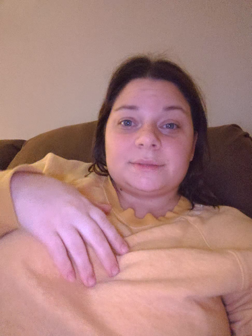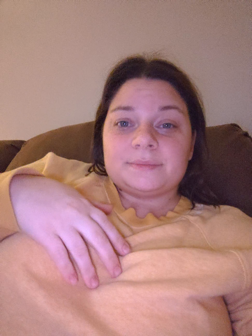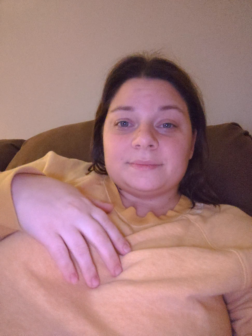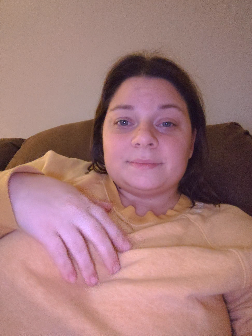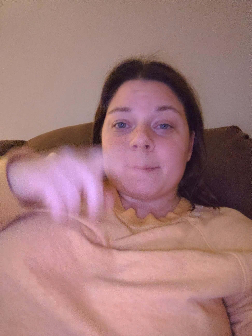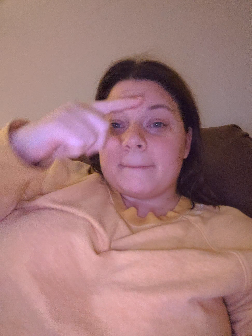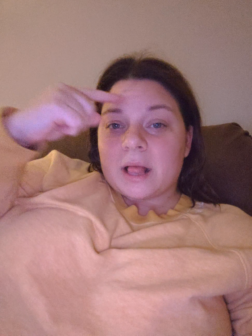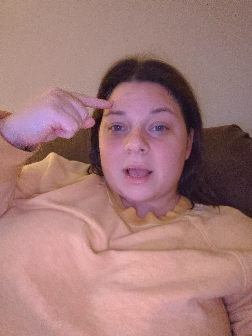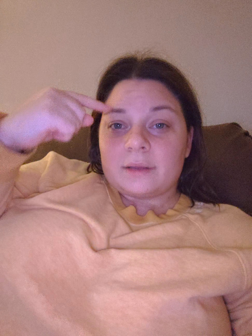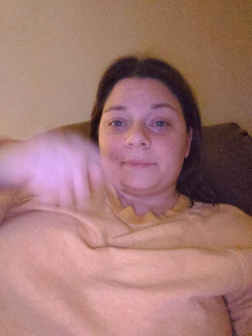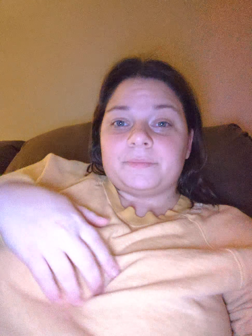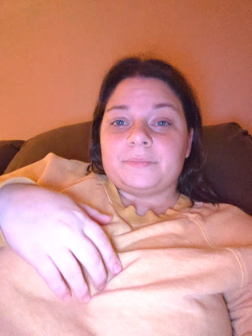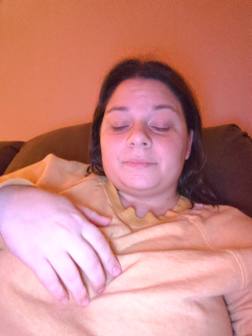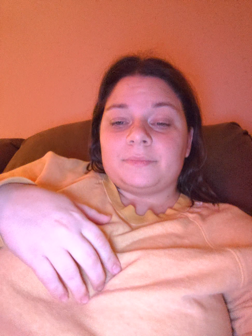black